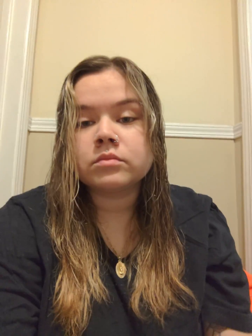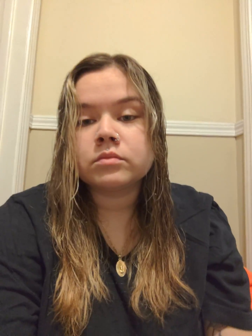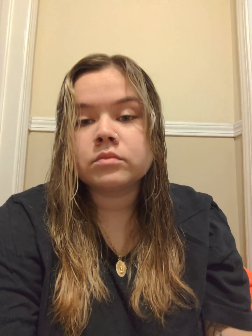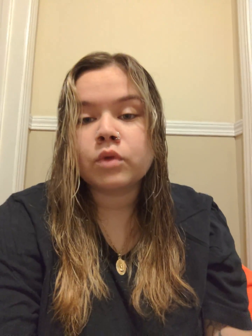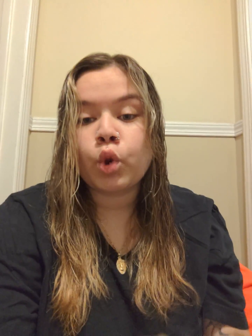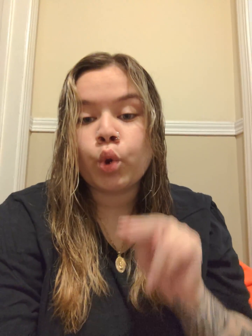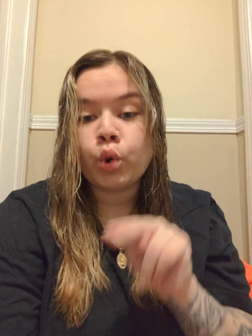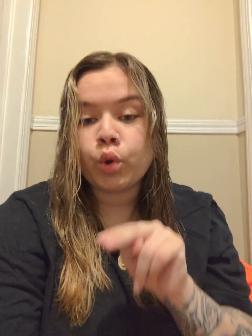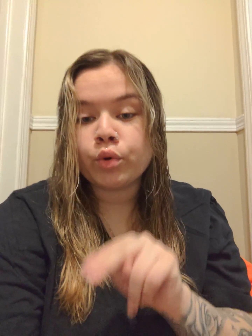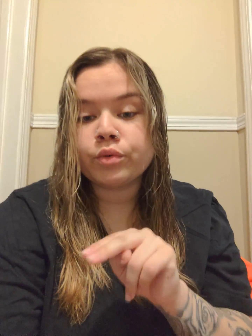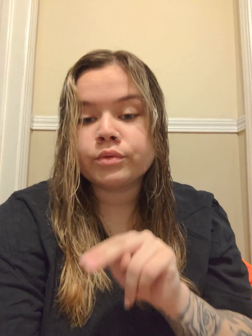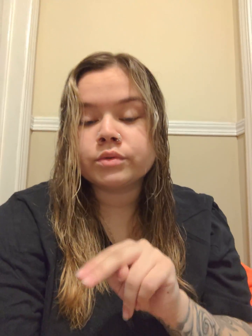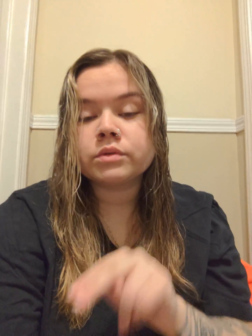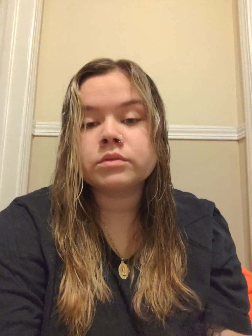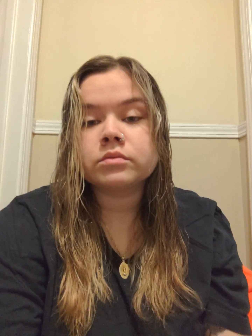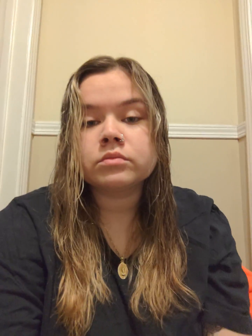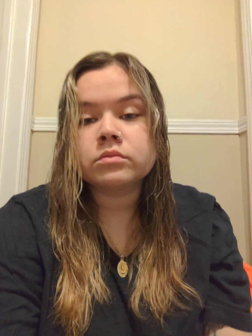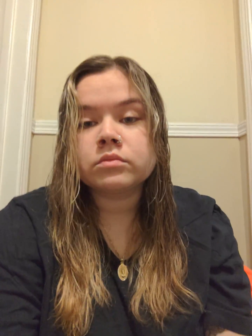nurse